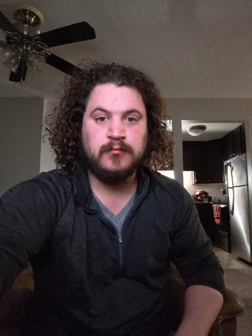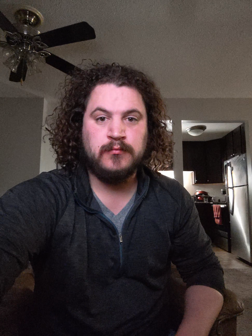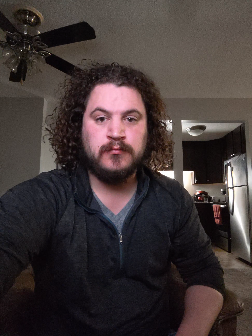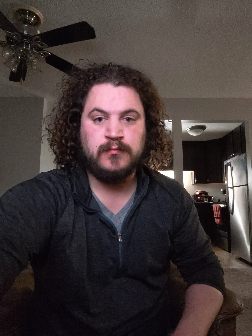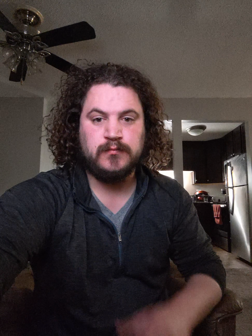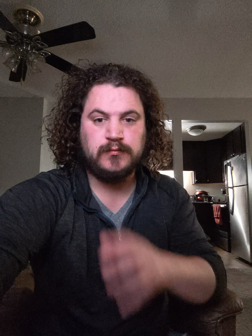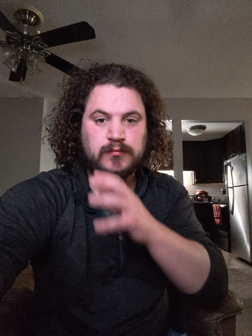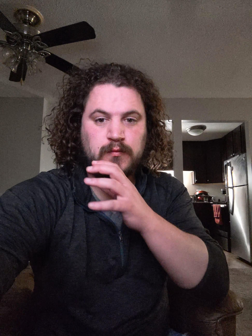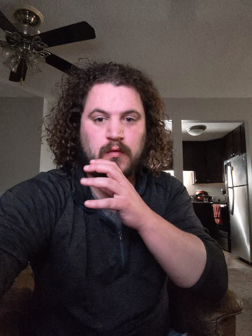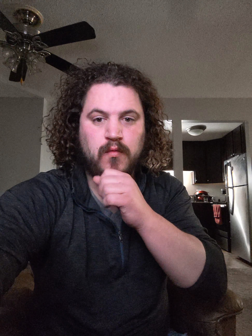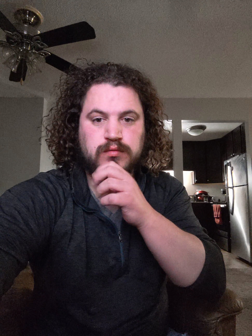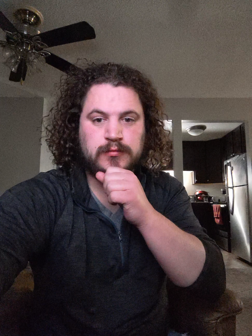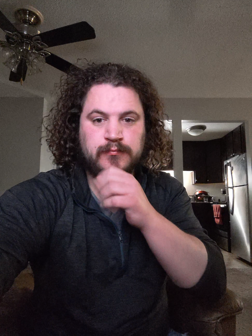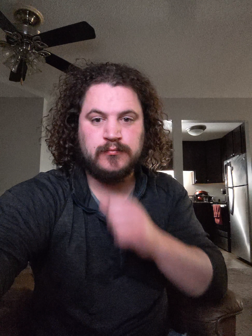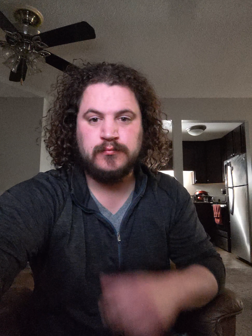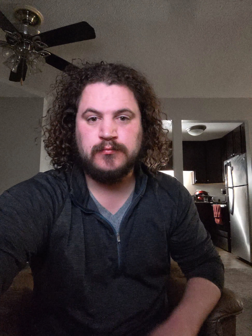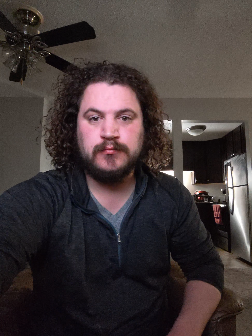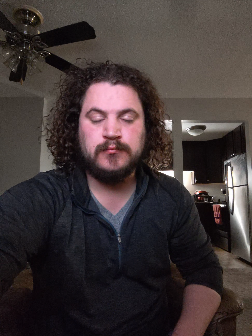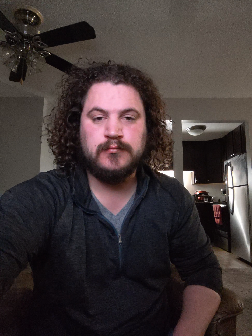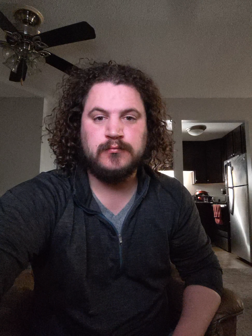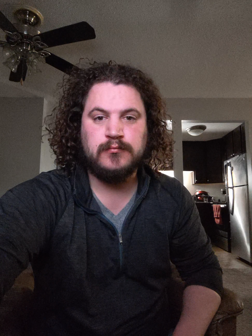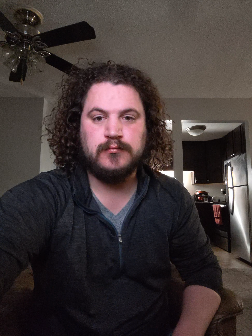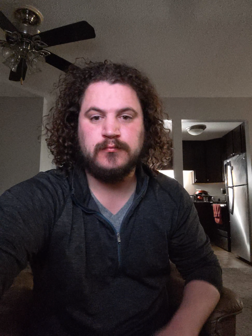orange